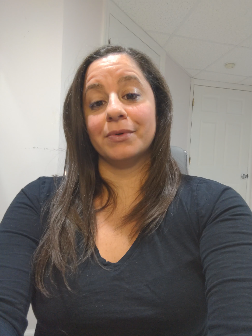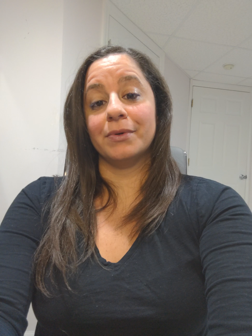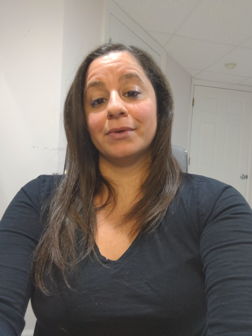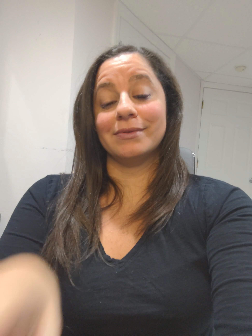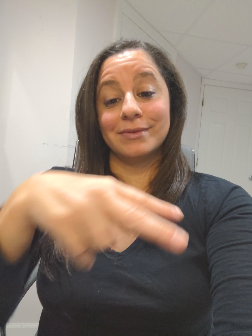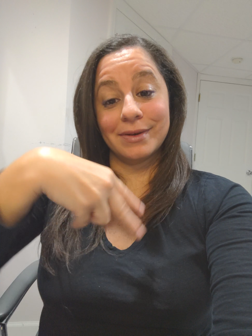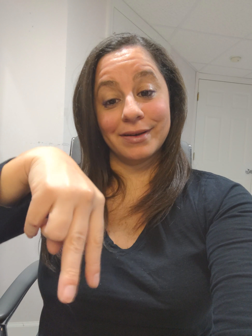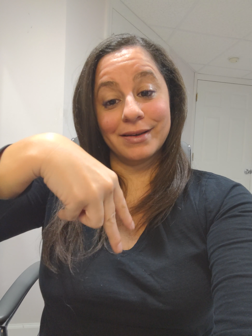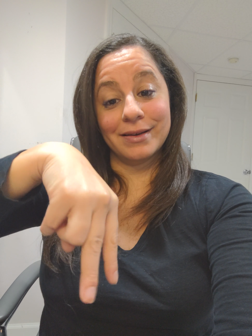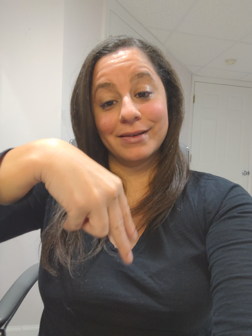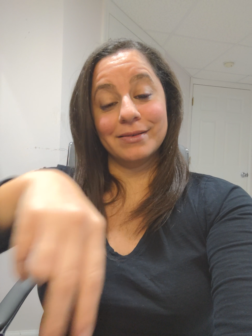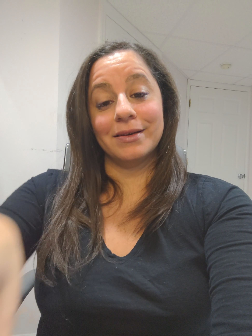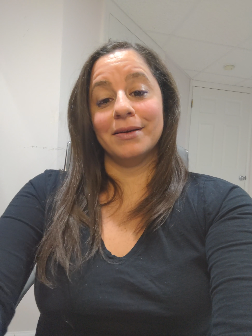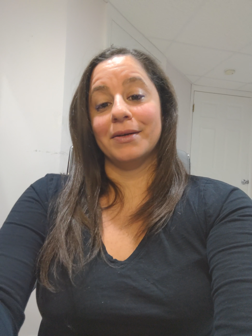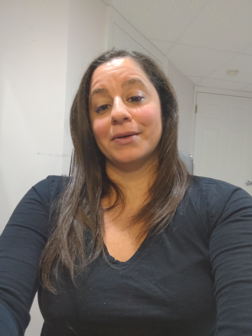dance